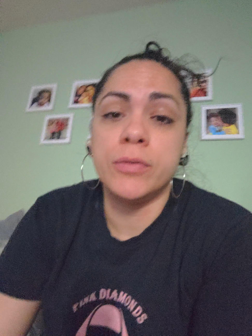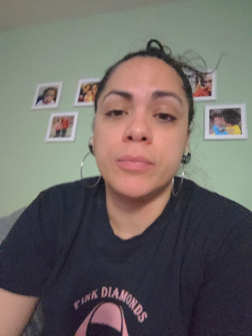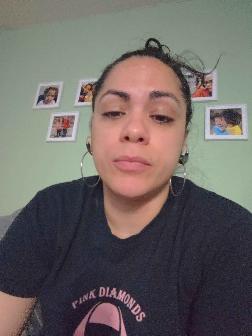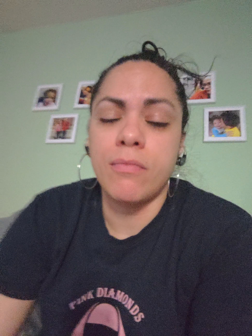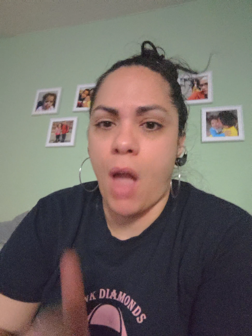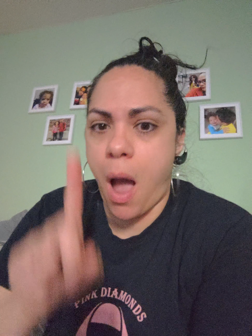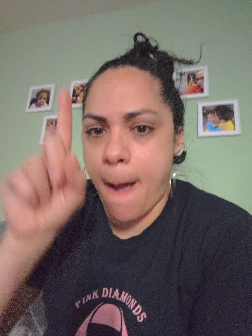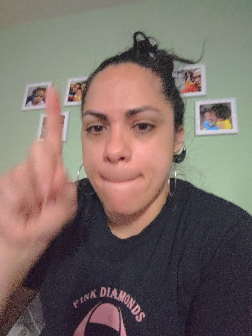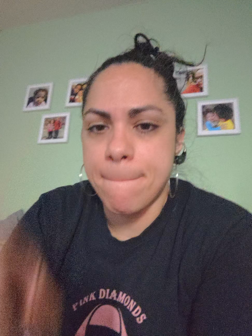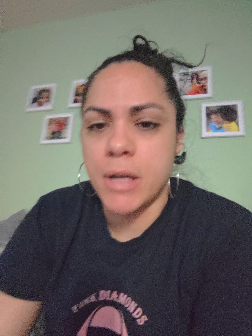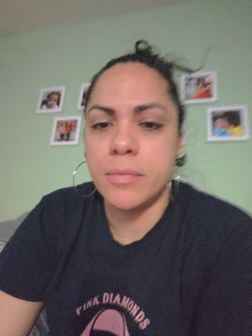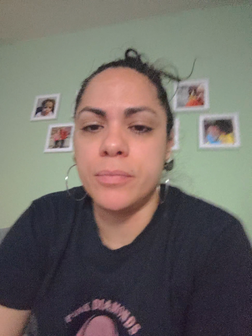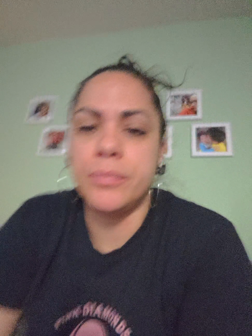up